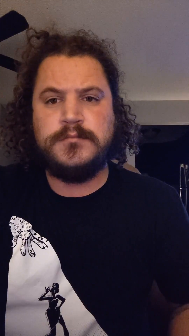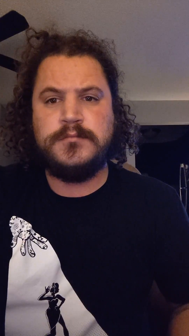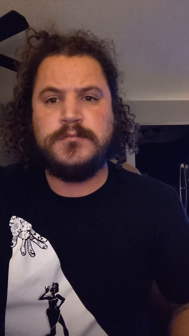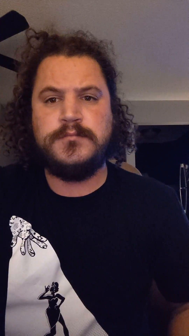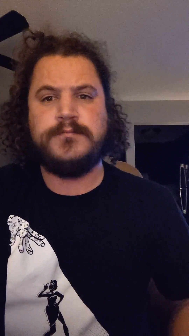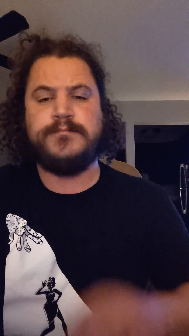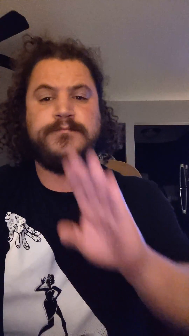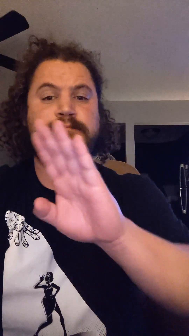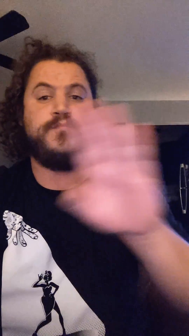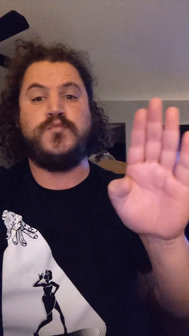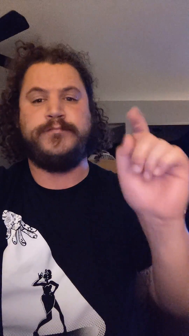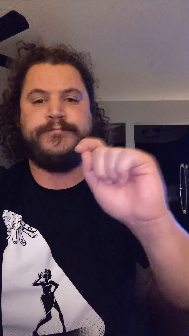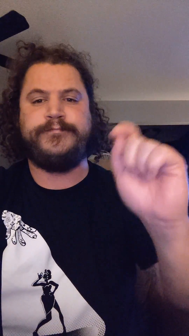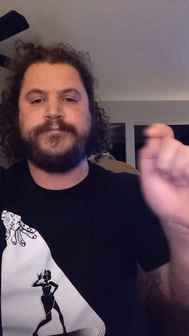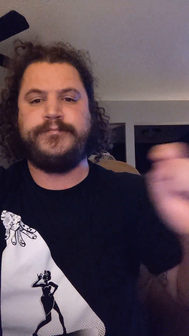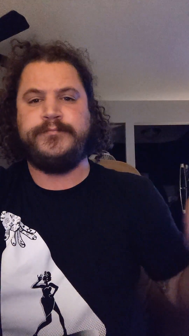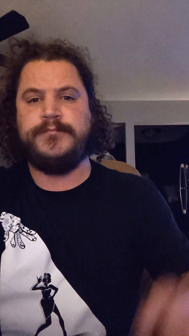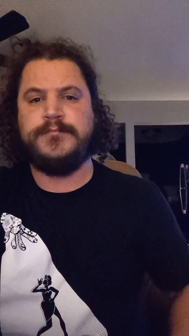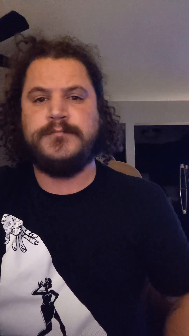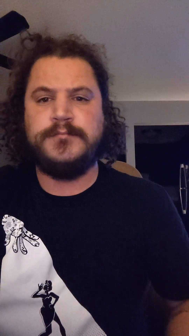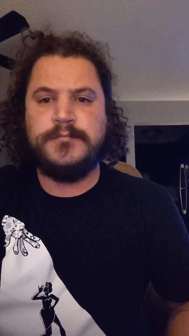chalk